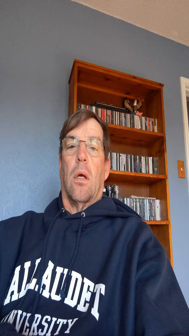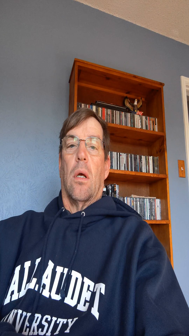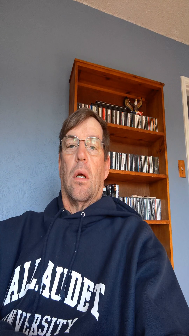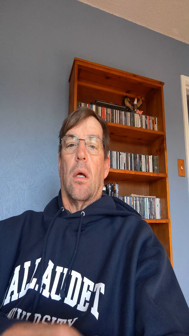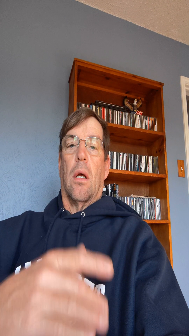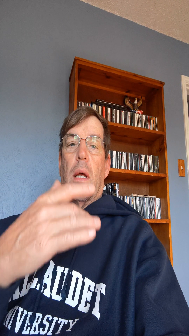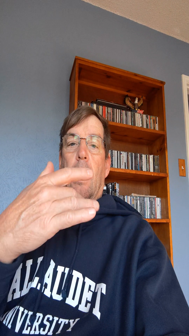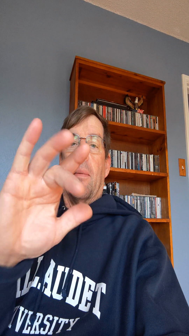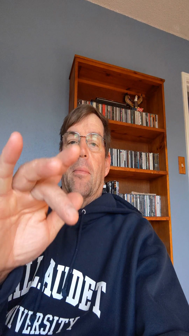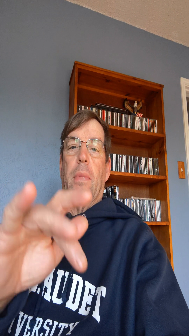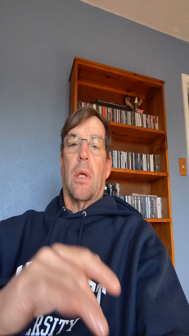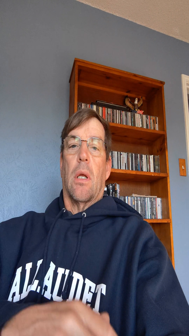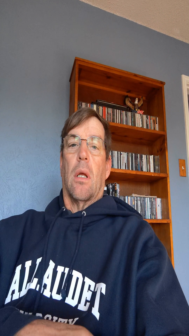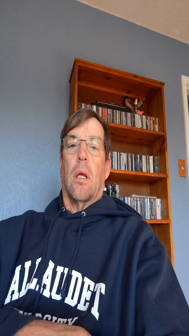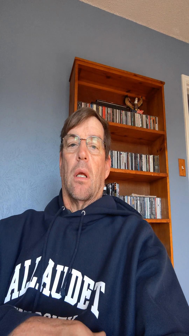empty